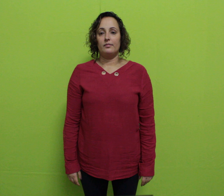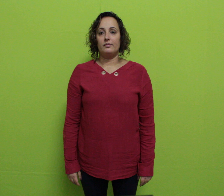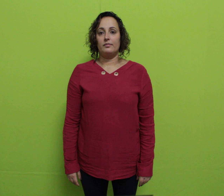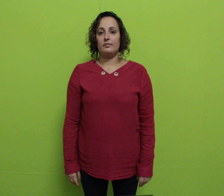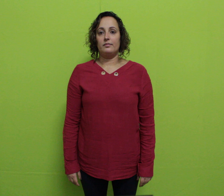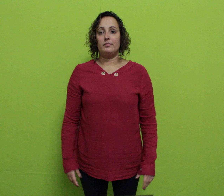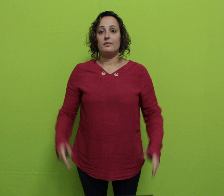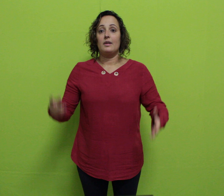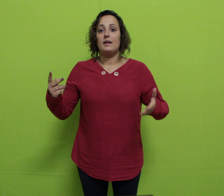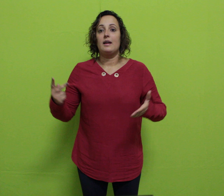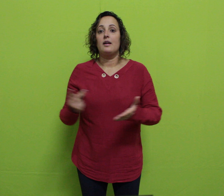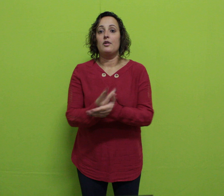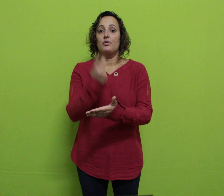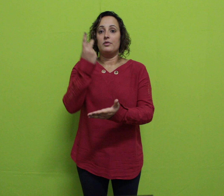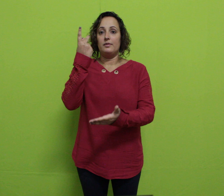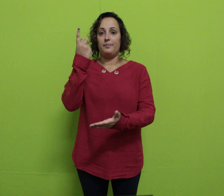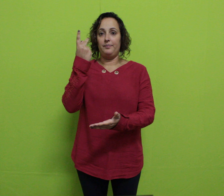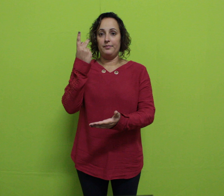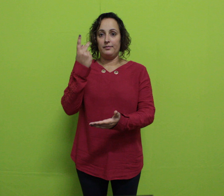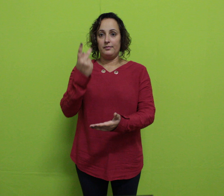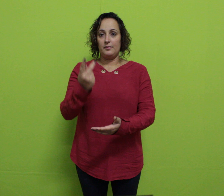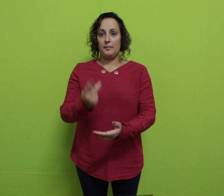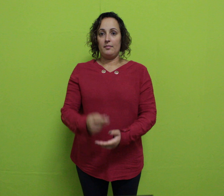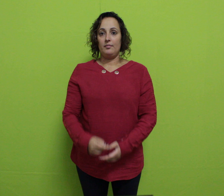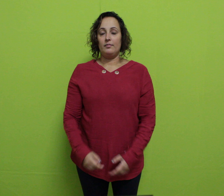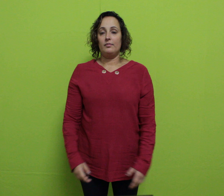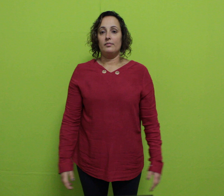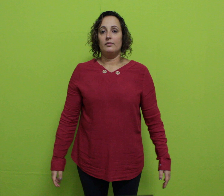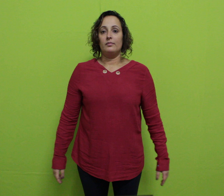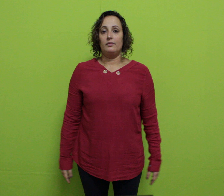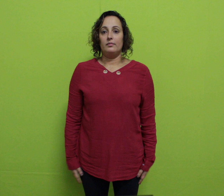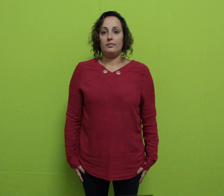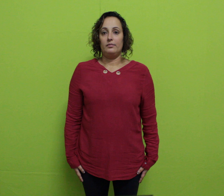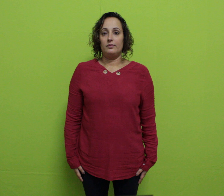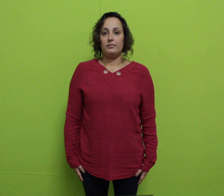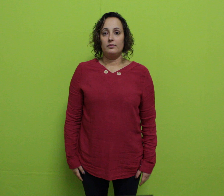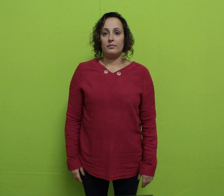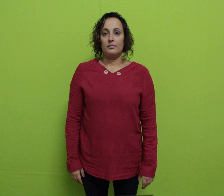acontecer